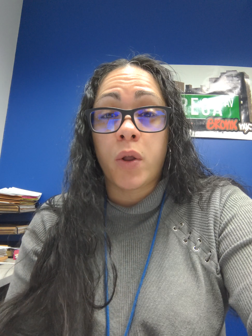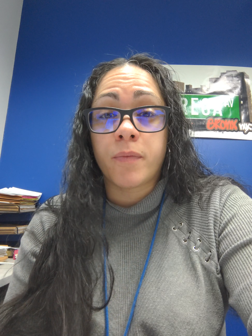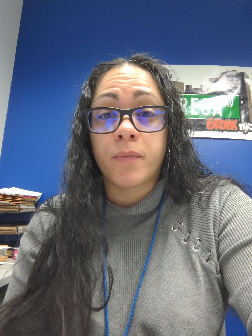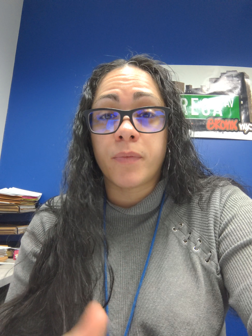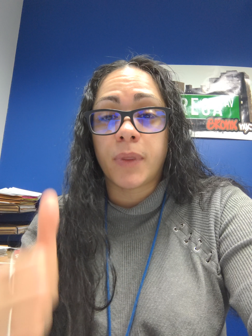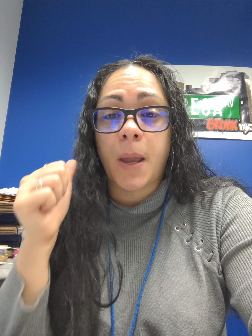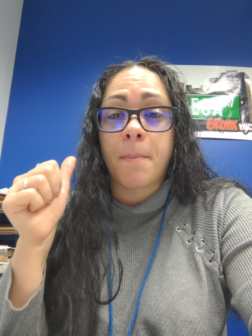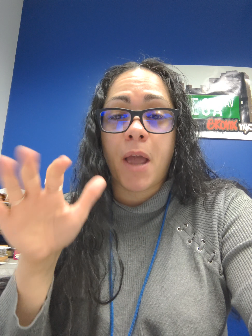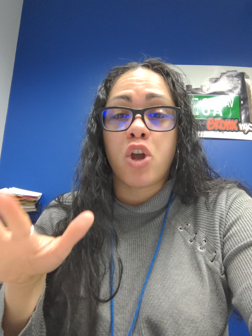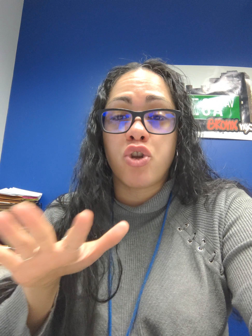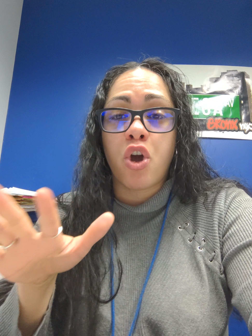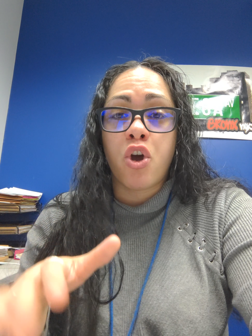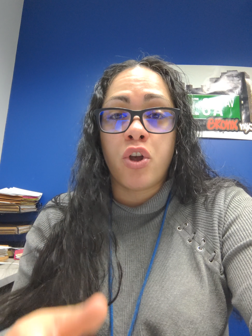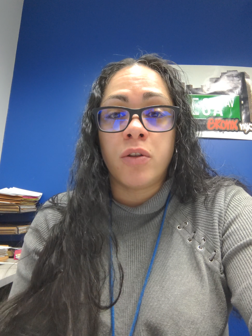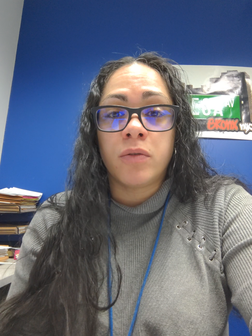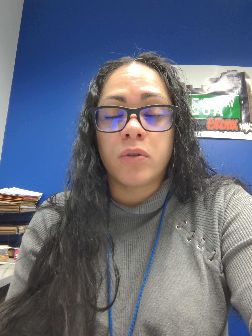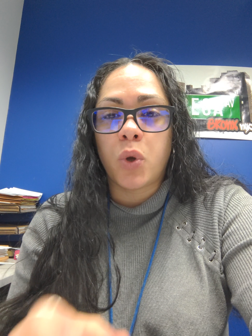backyard